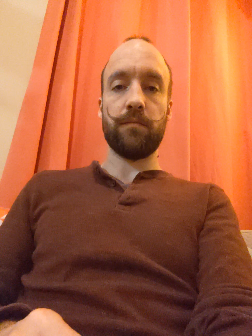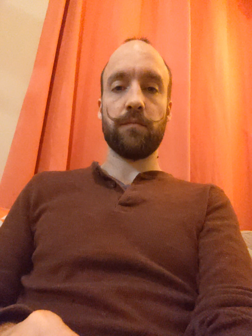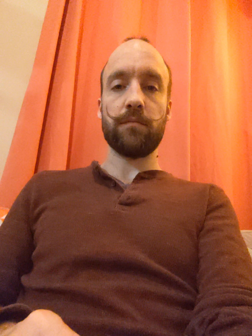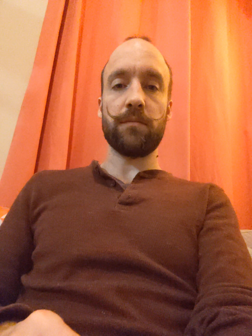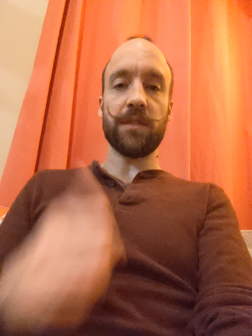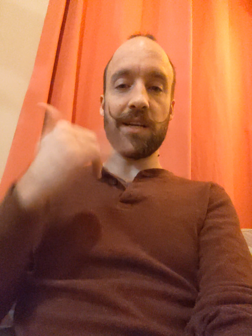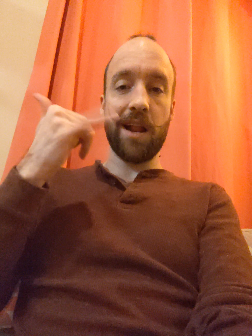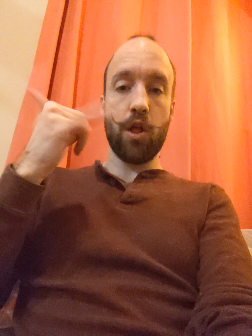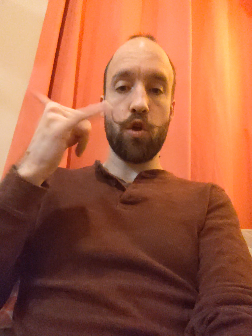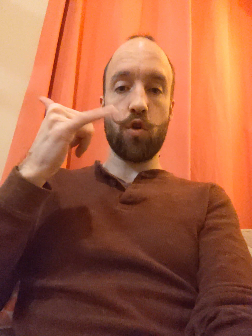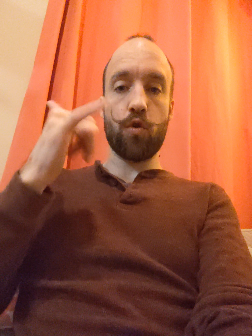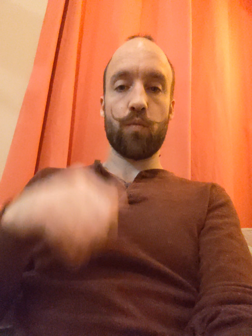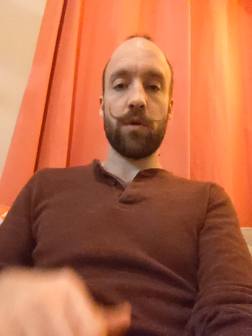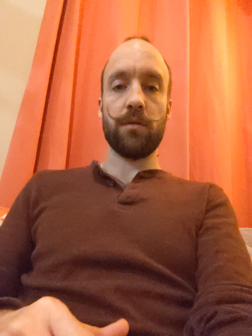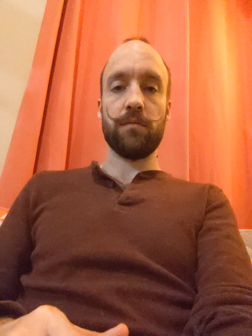yellow